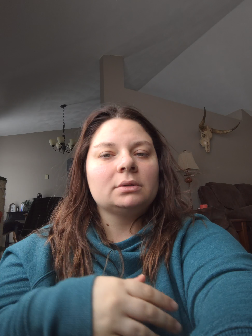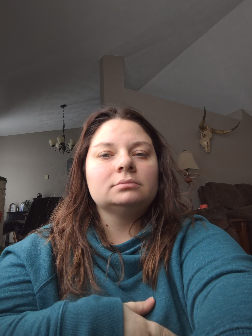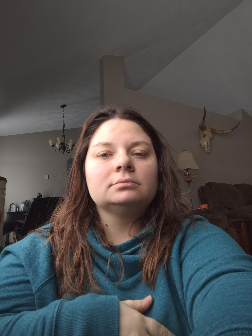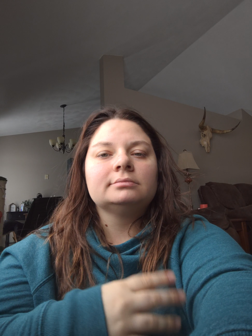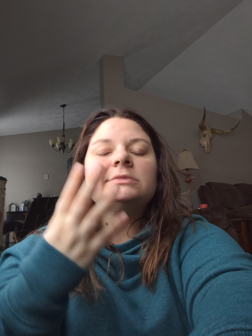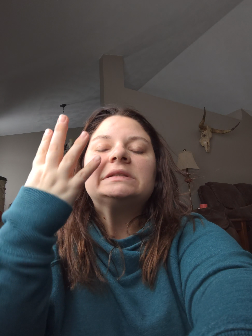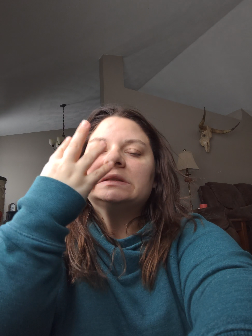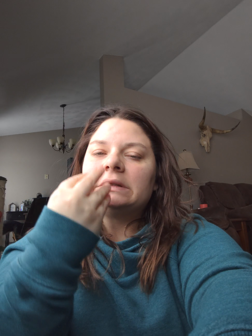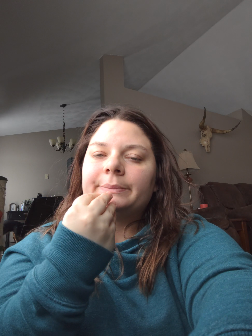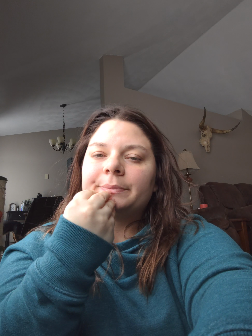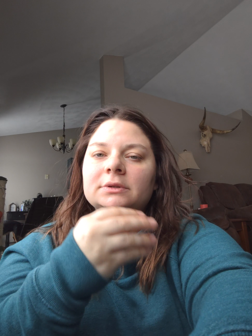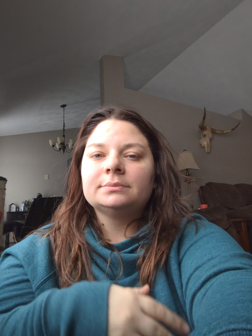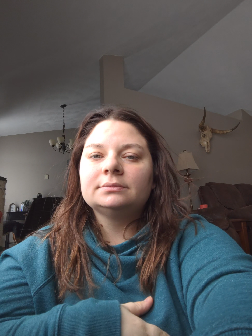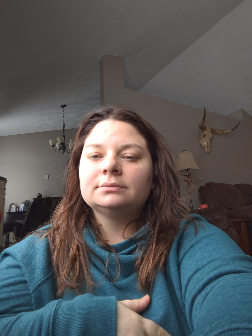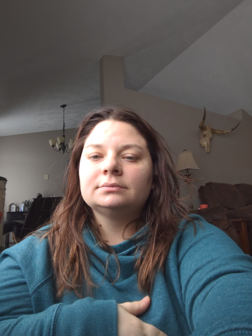sleep